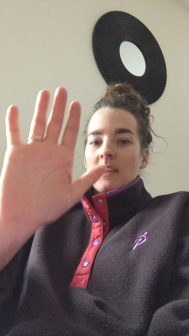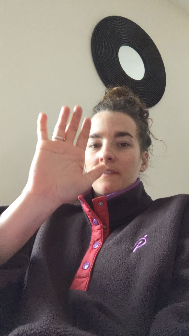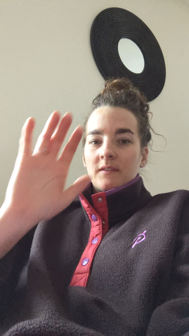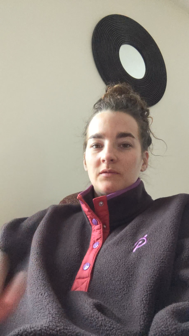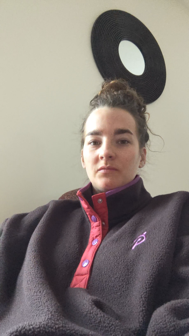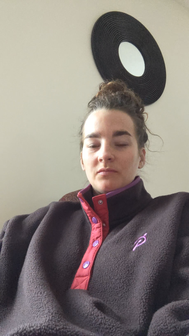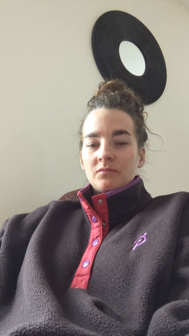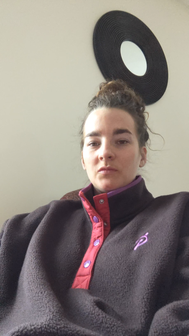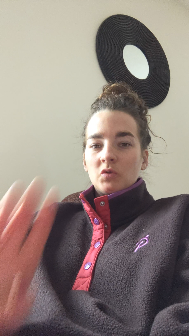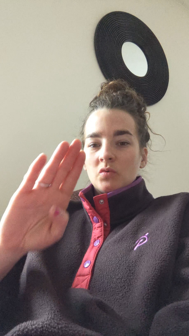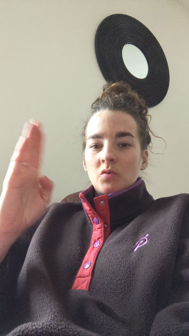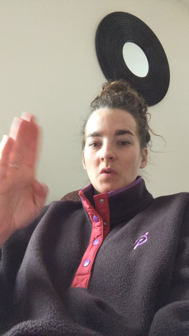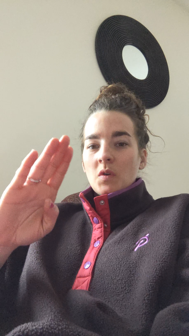door